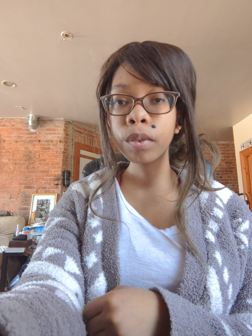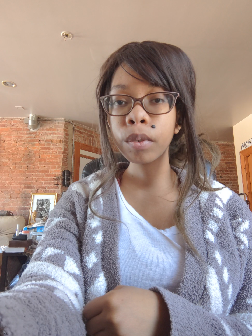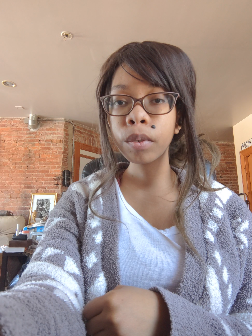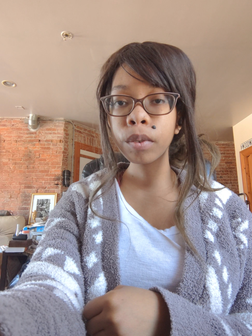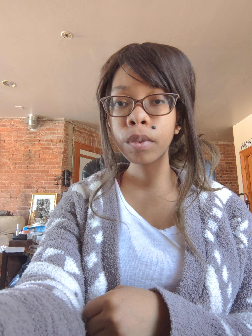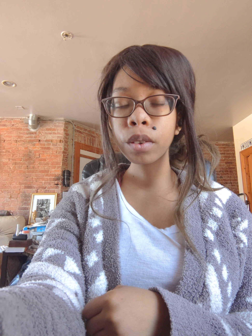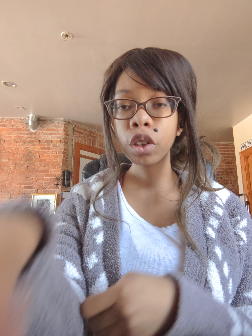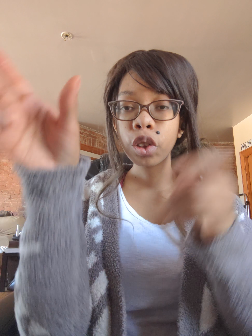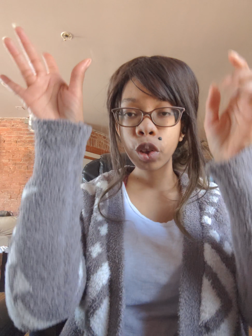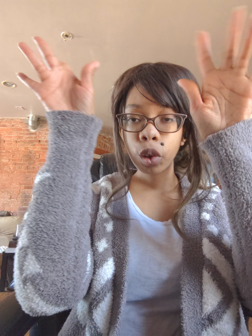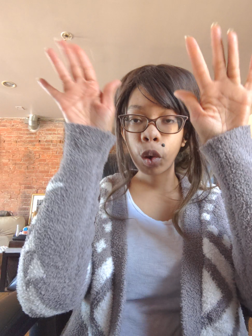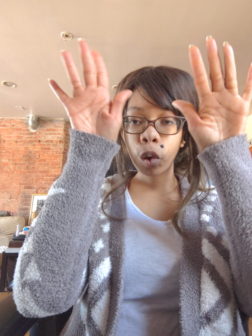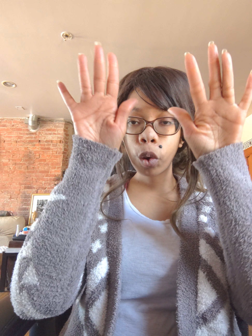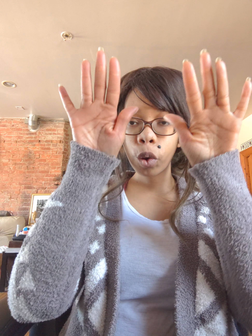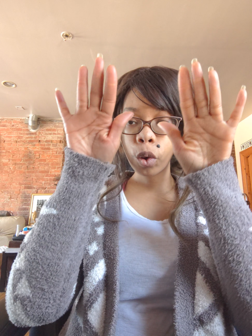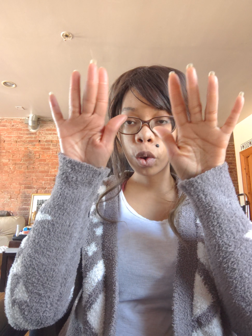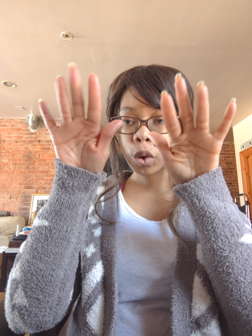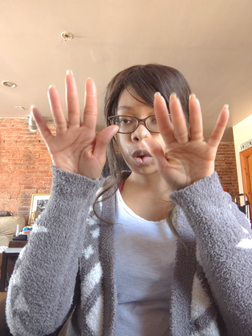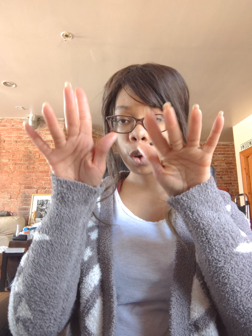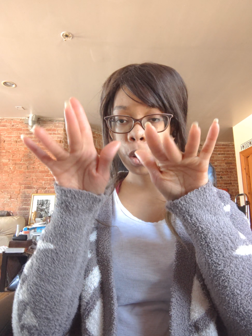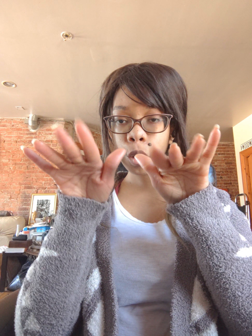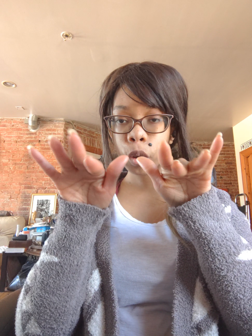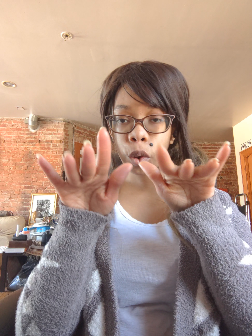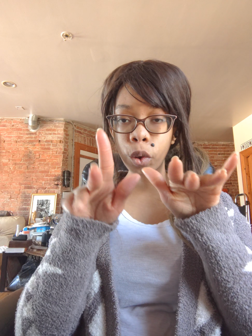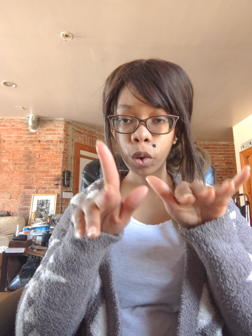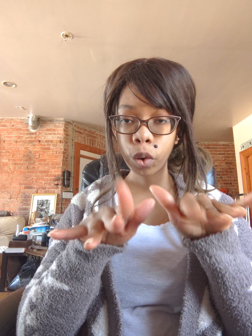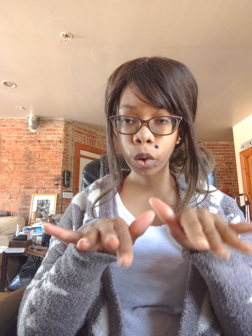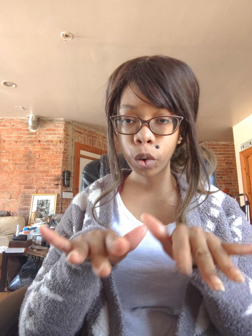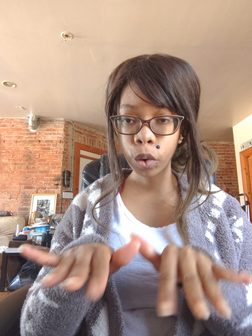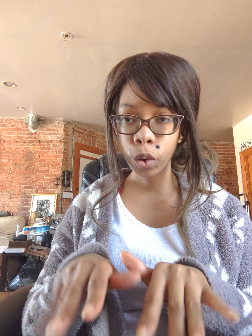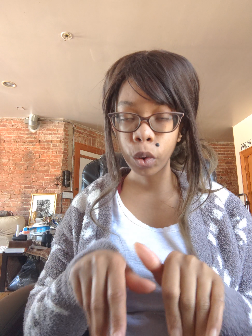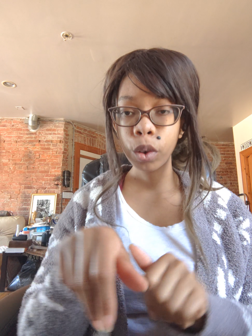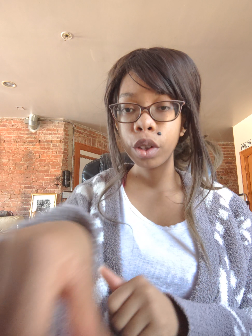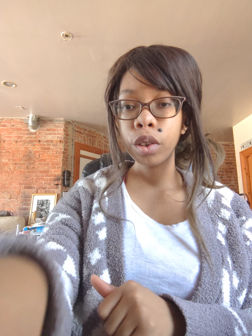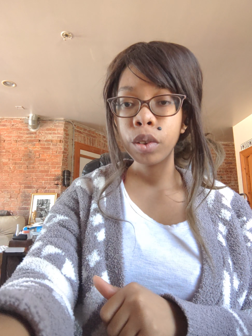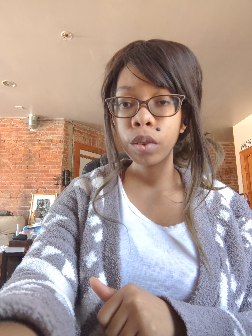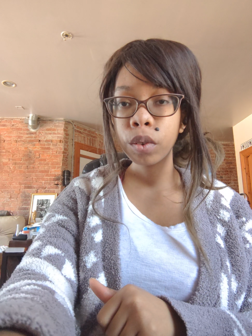snow